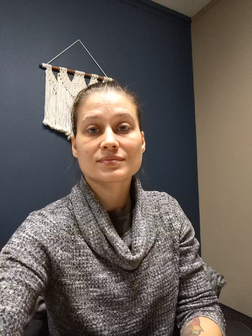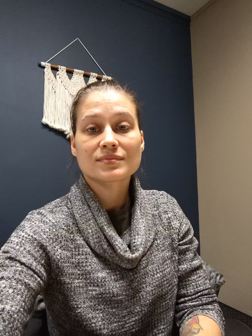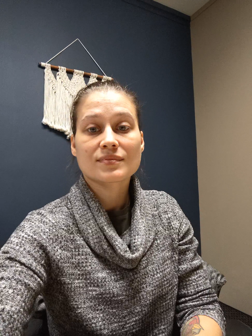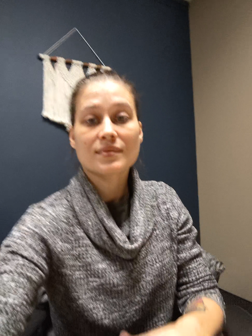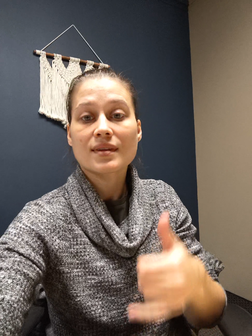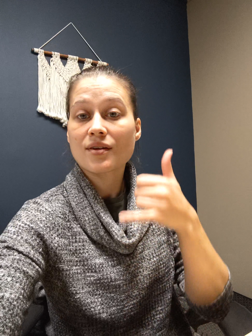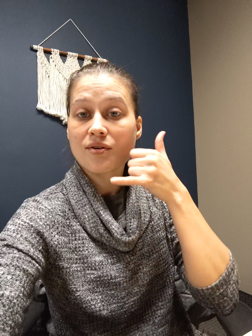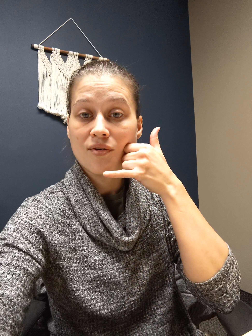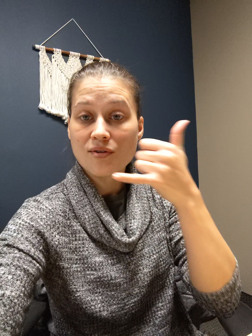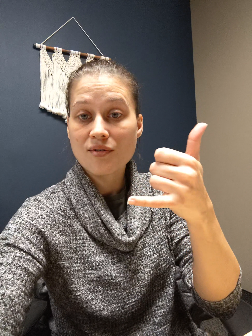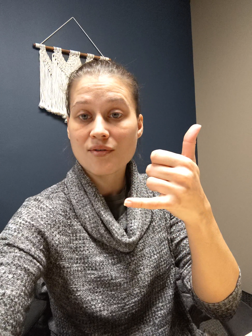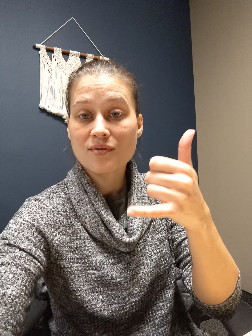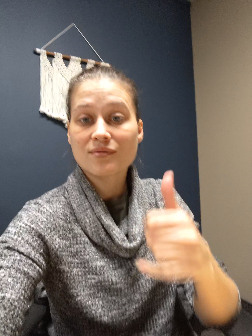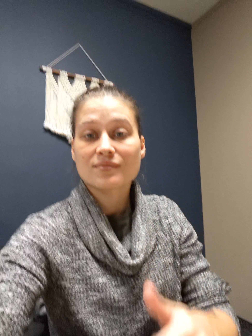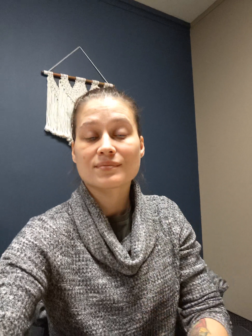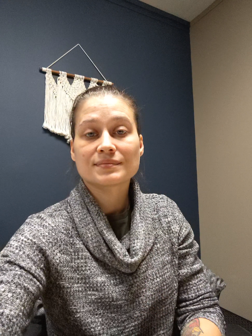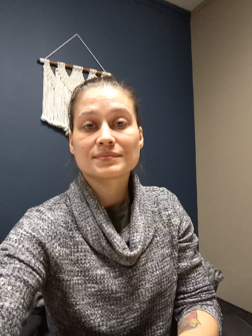call on the phone